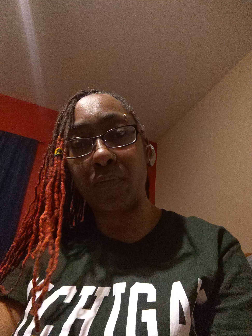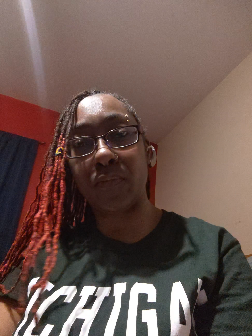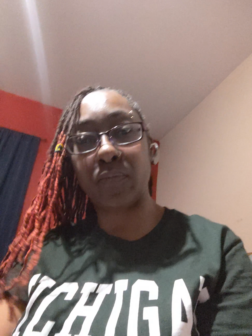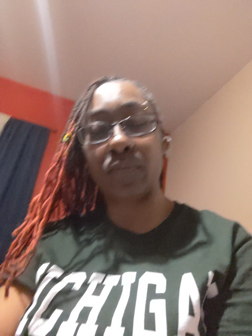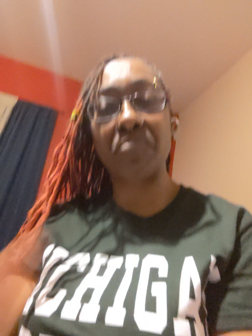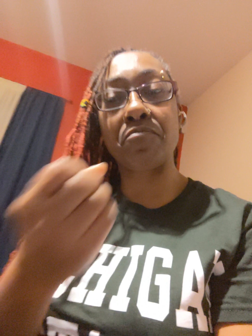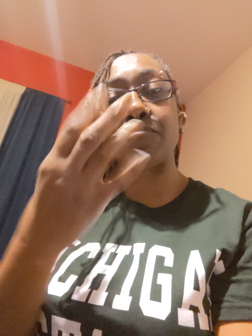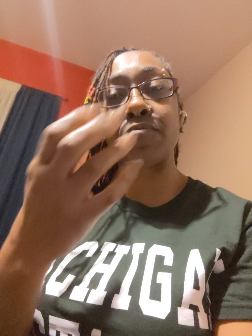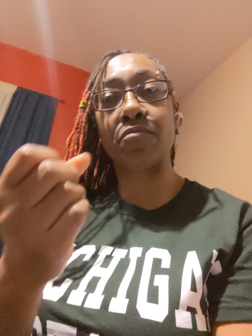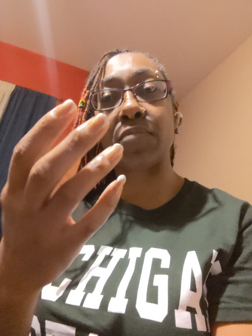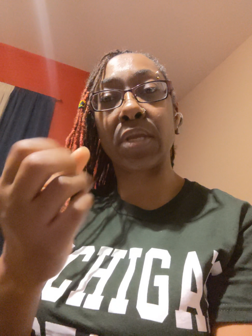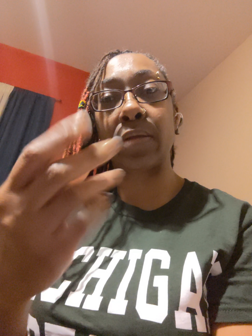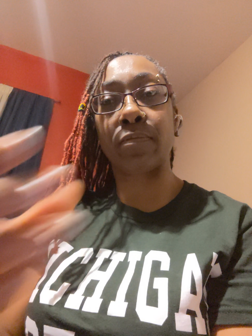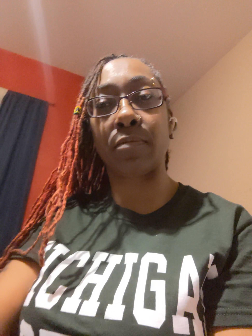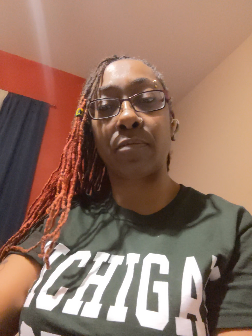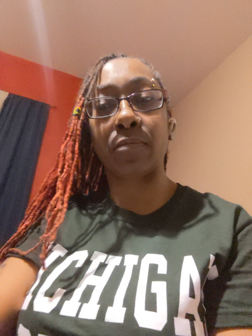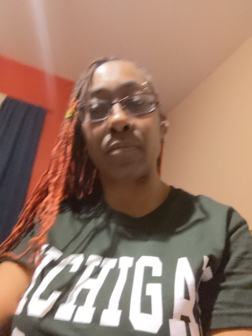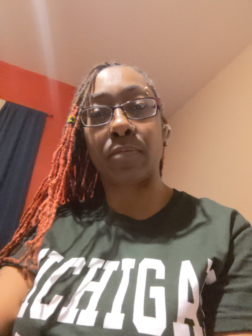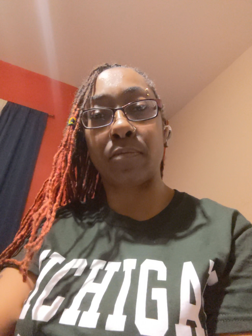many